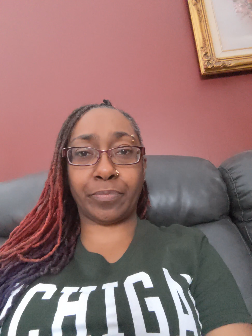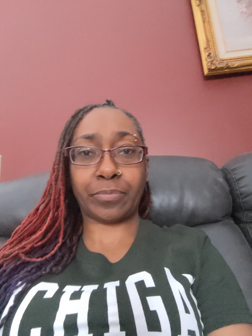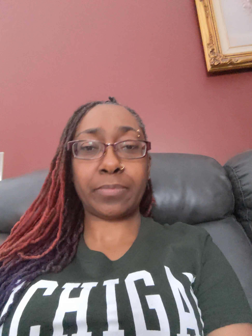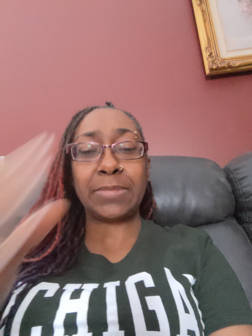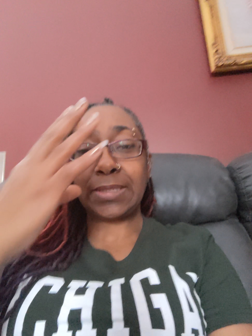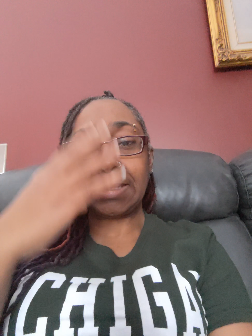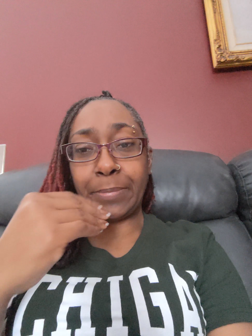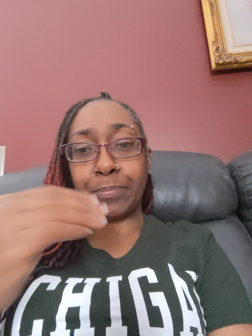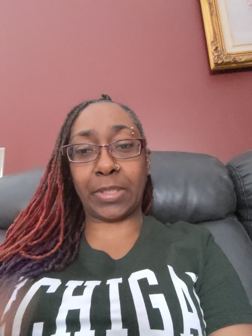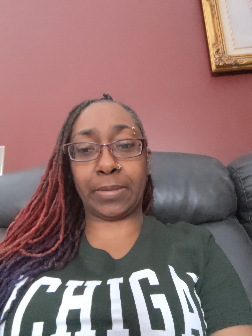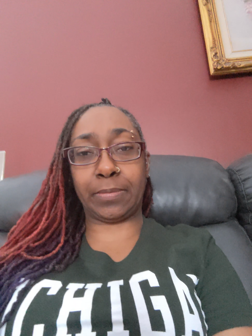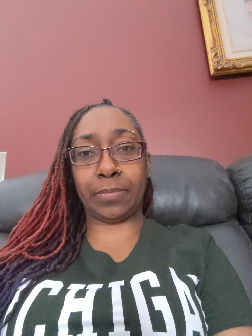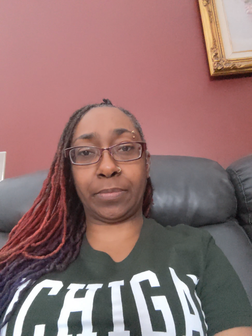sleepy